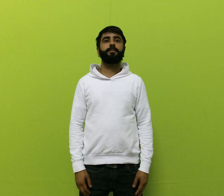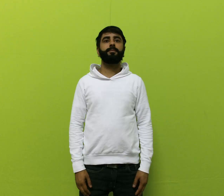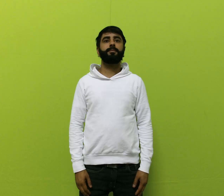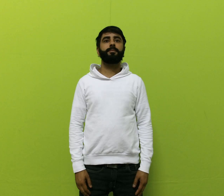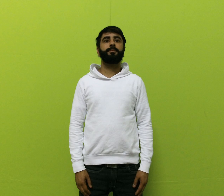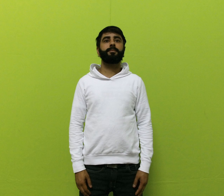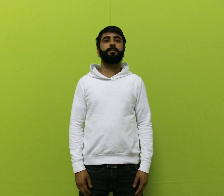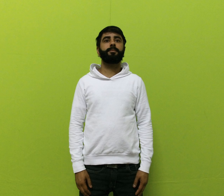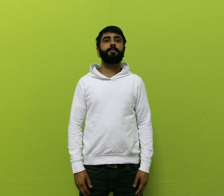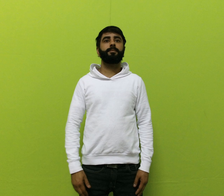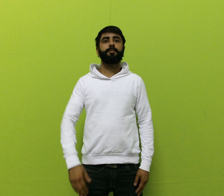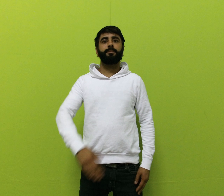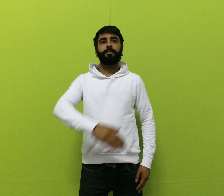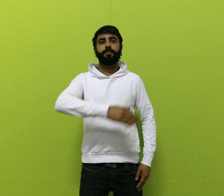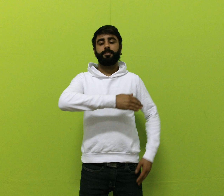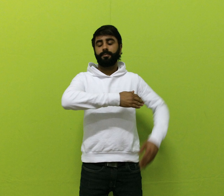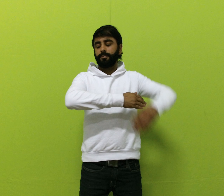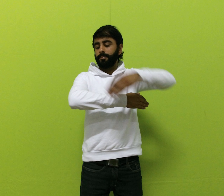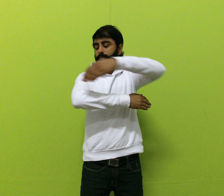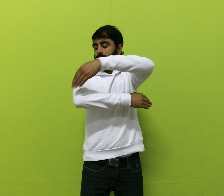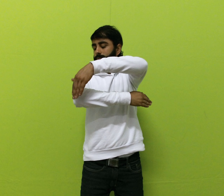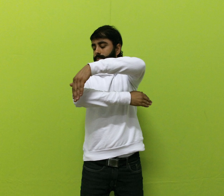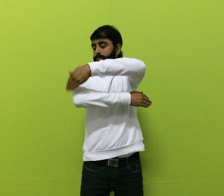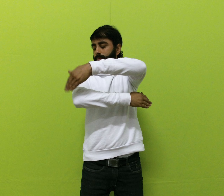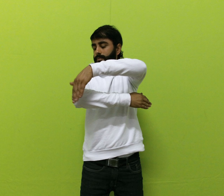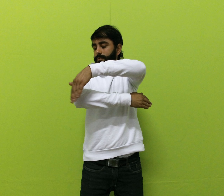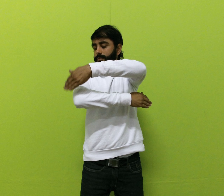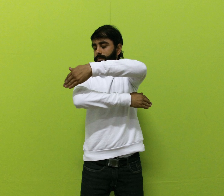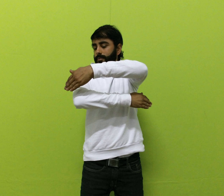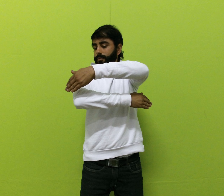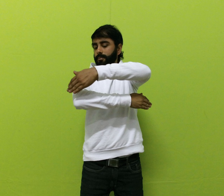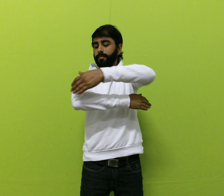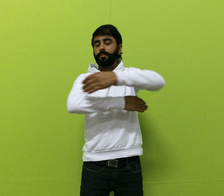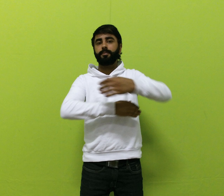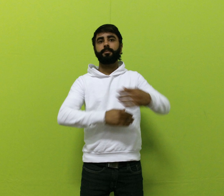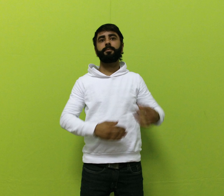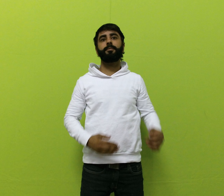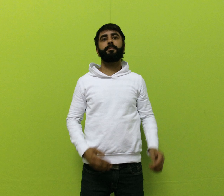esquina